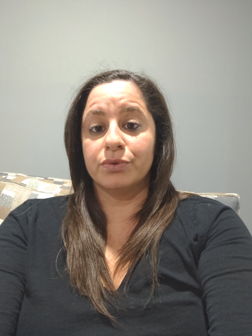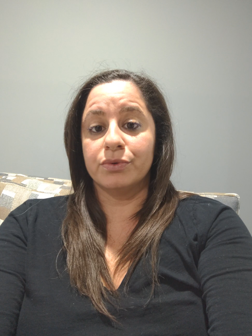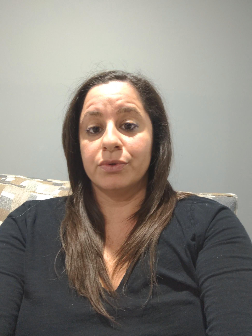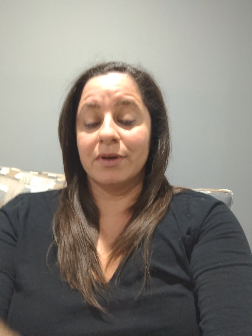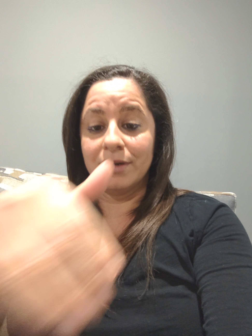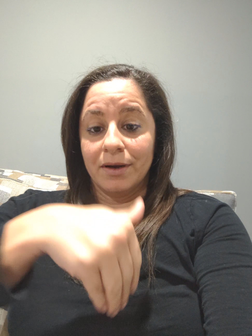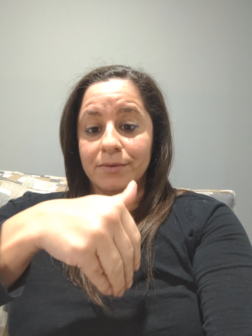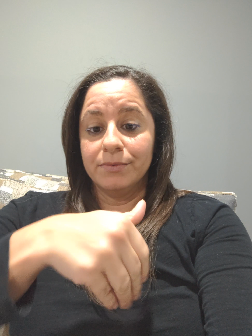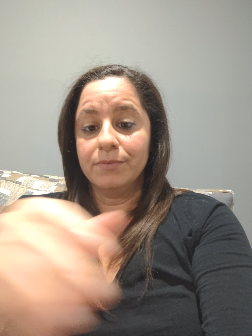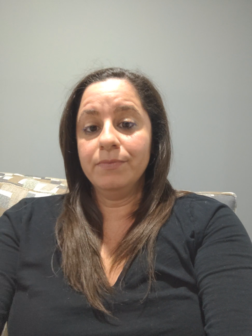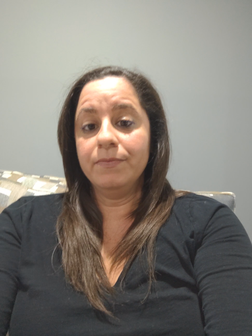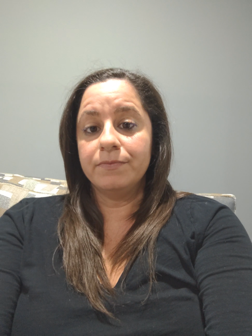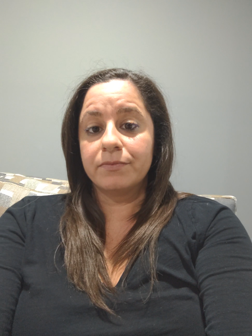night